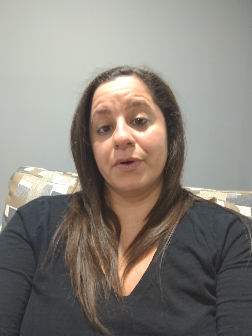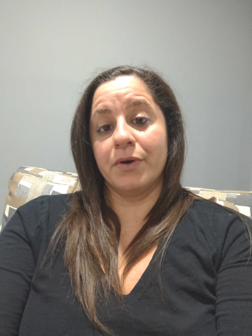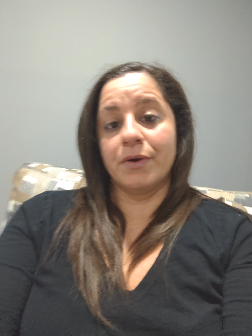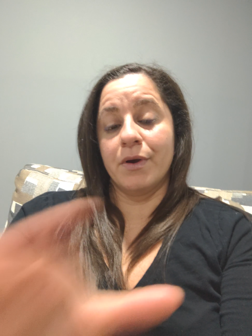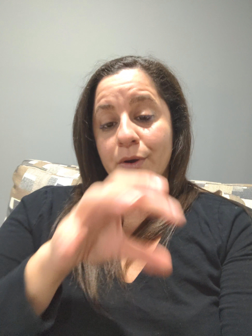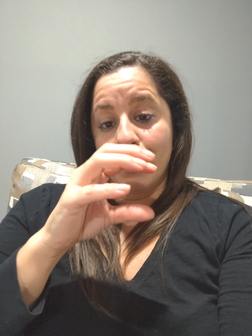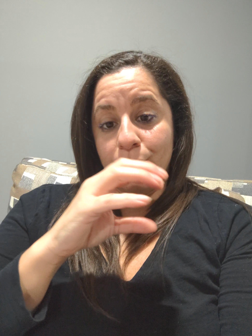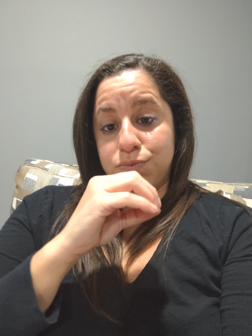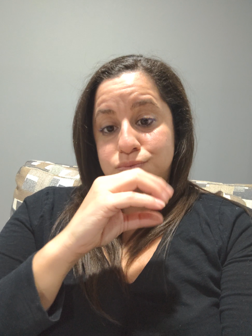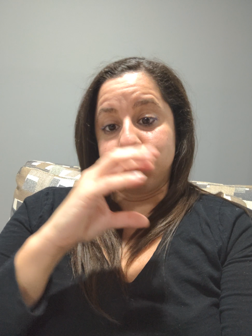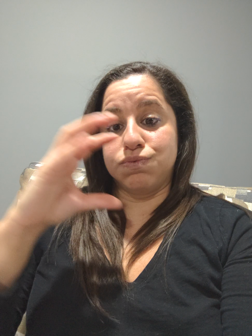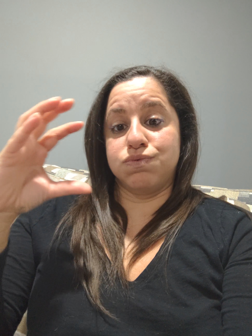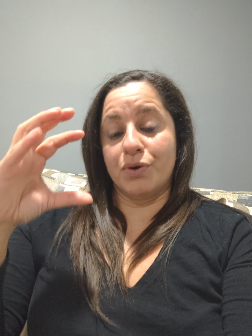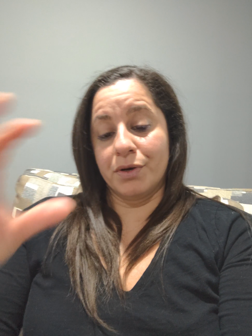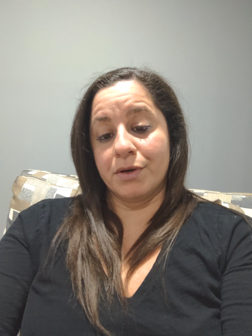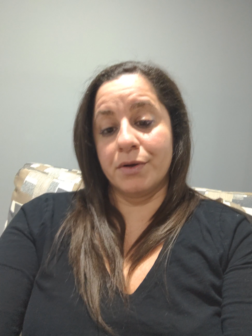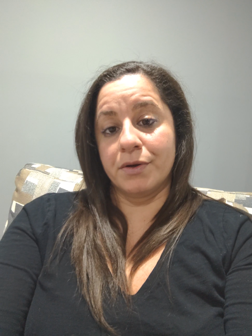balloon